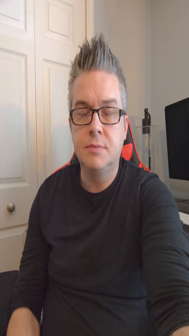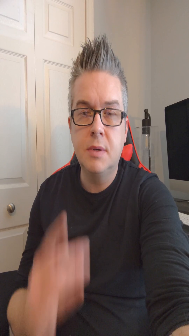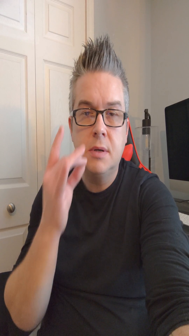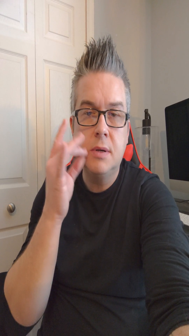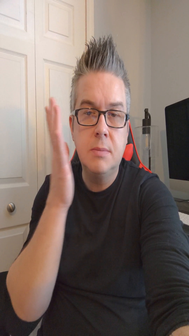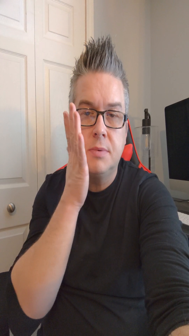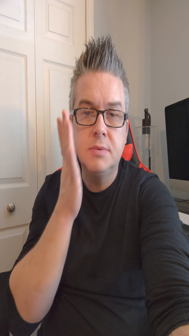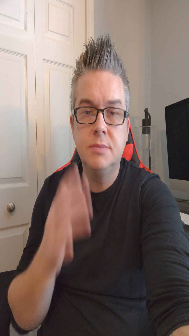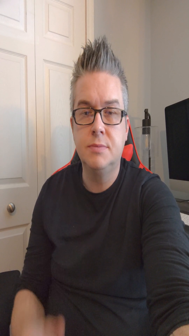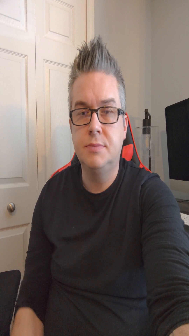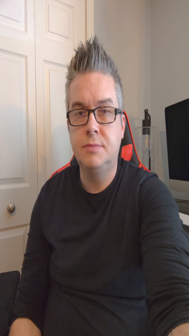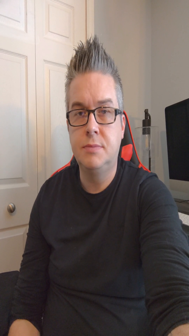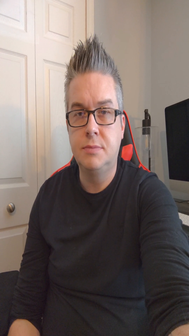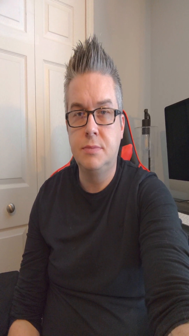bee